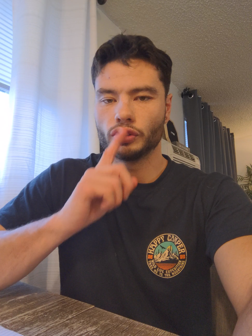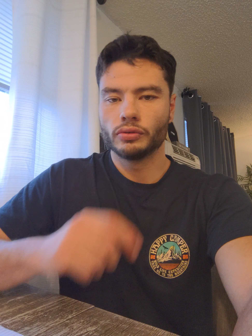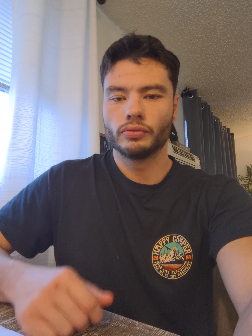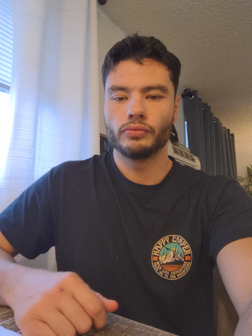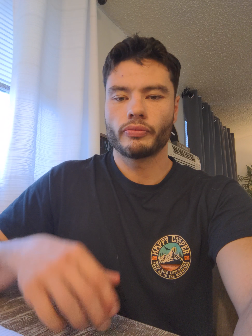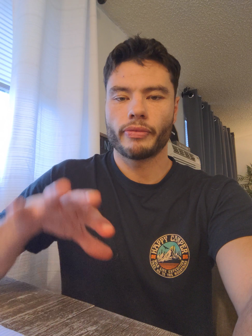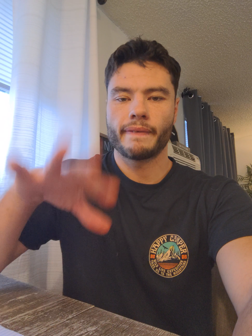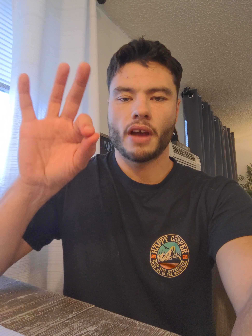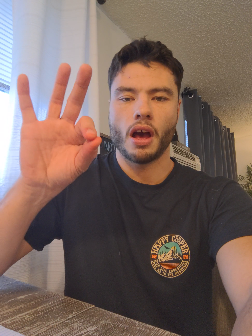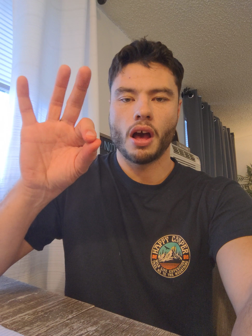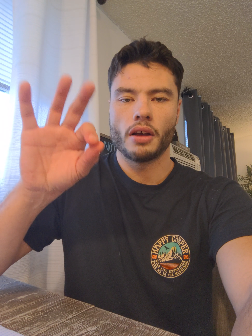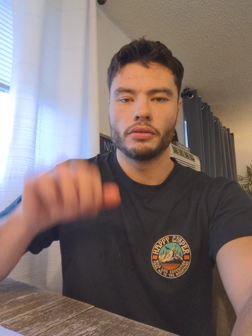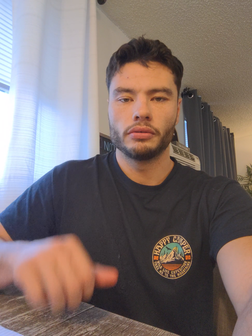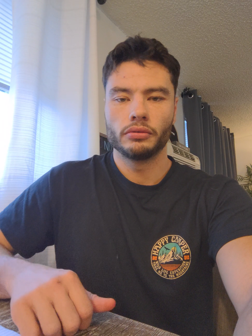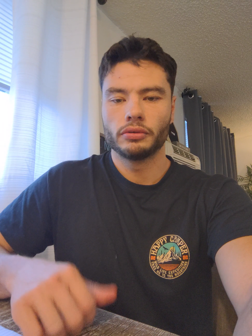find